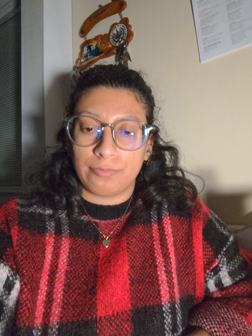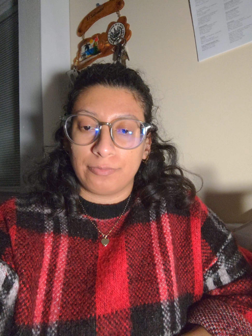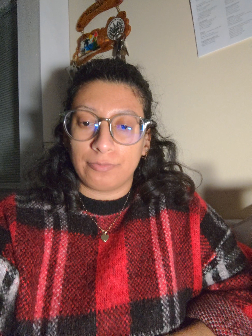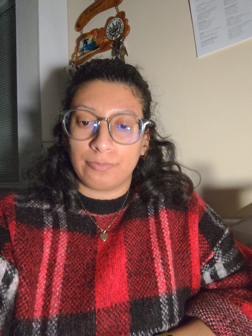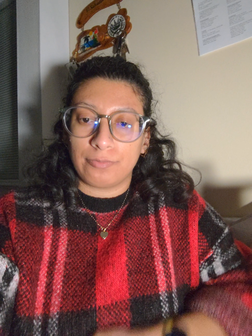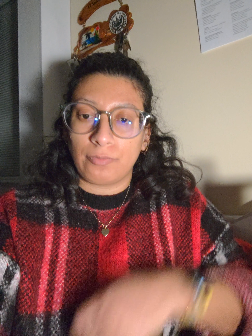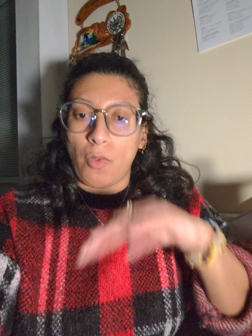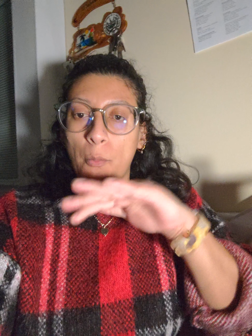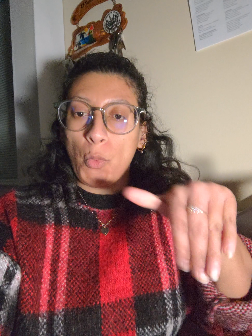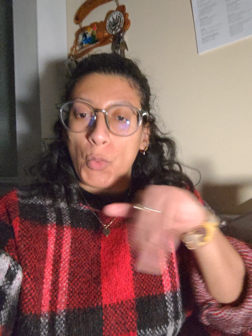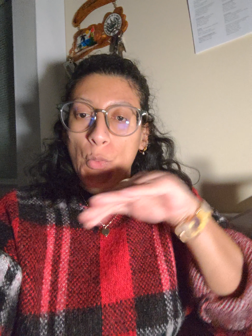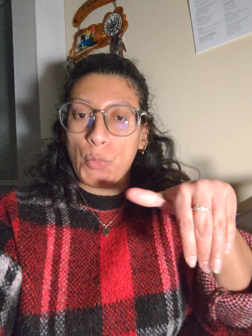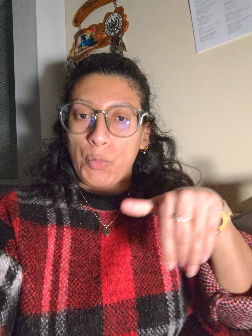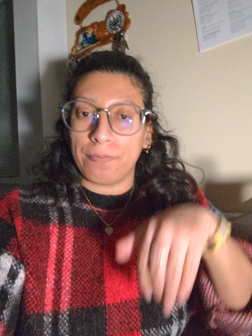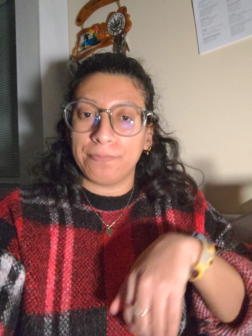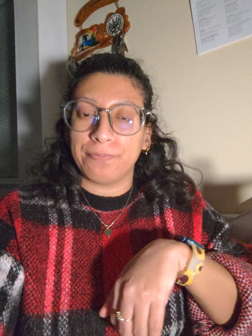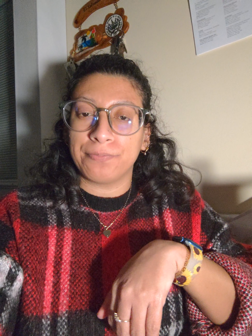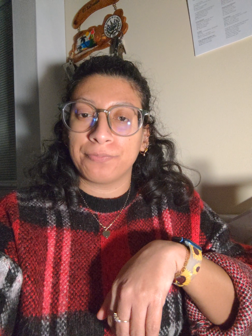pool